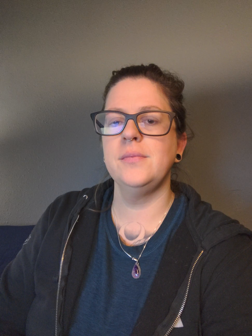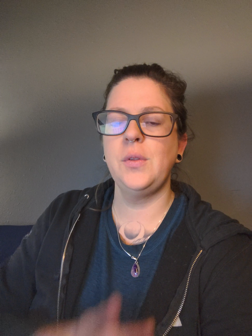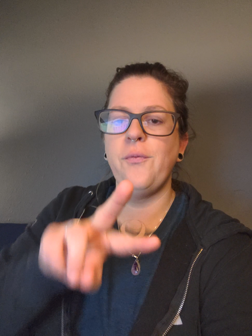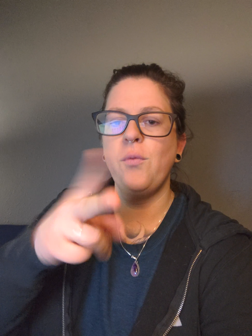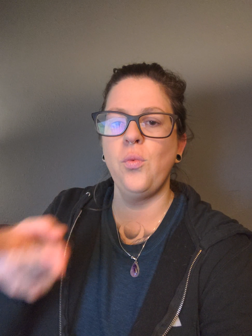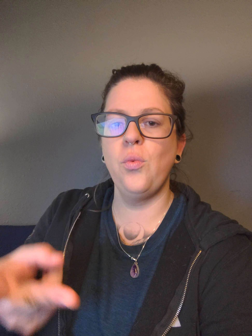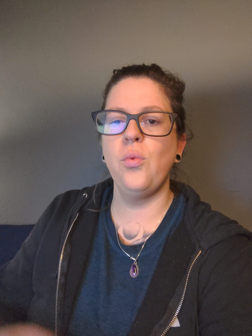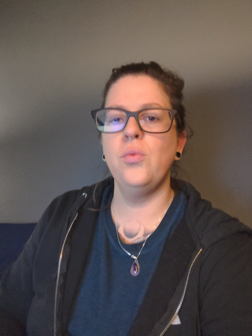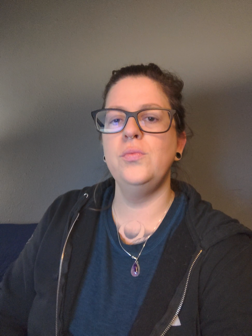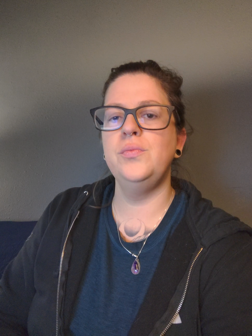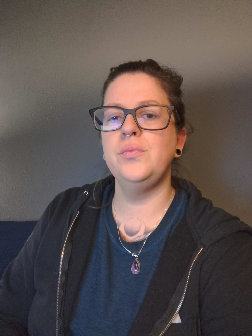fall